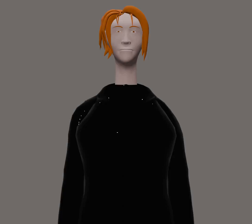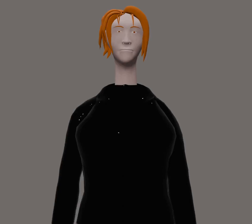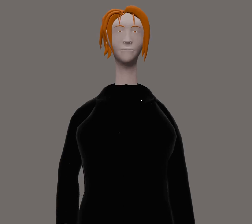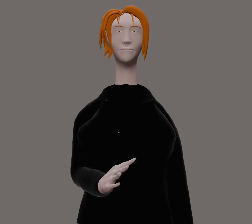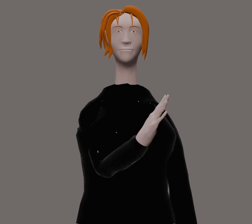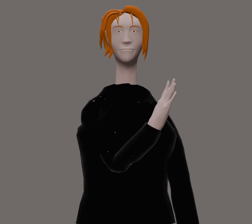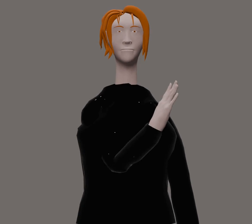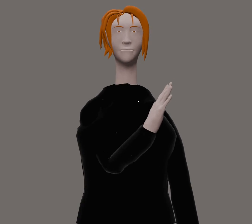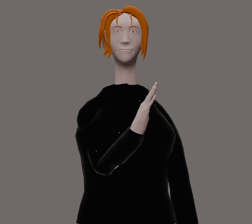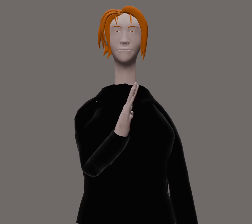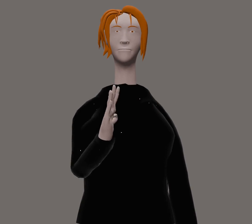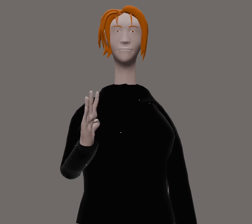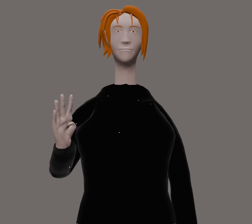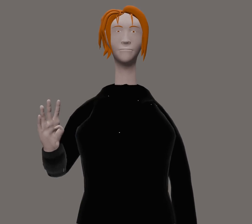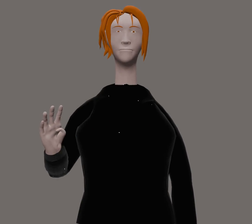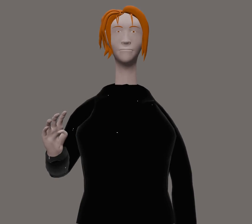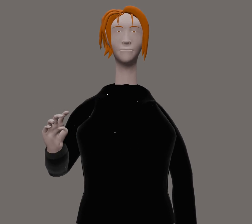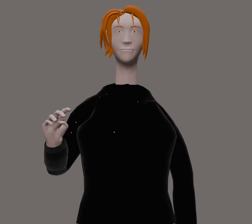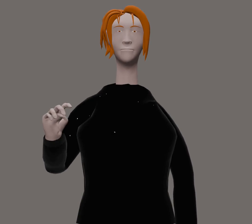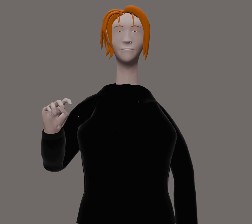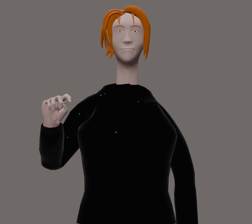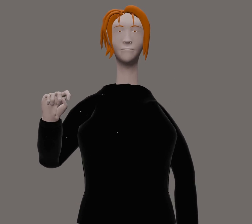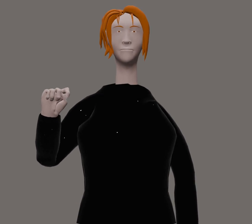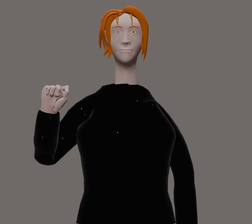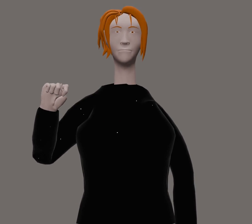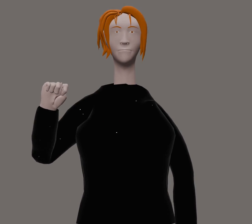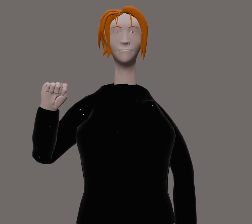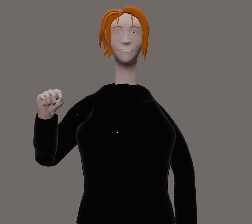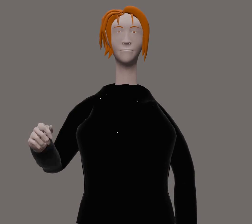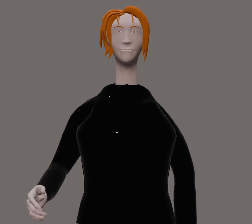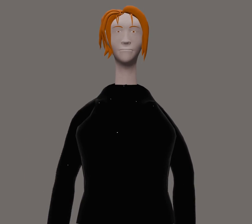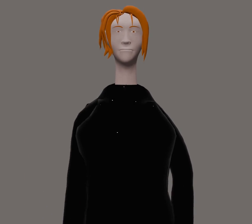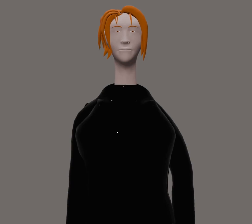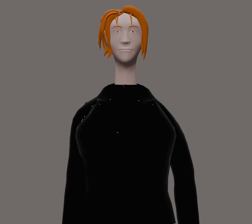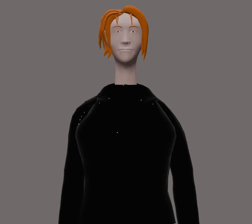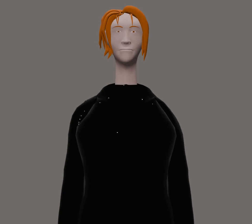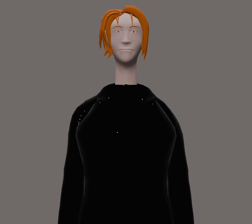Board Trustee